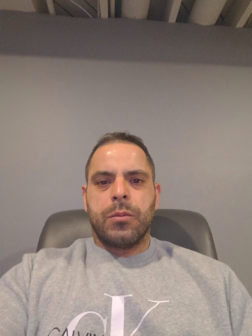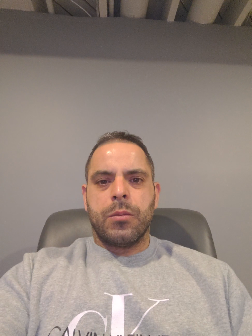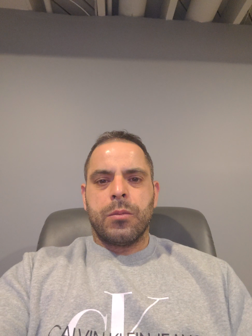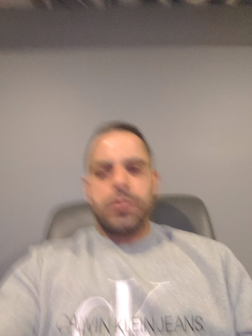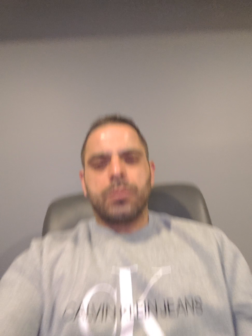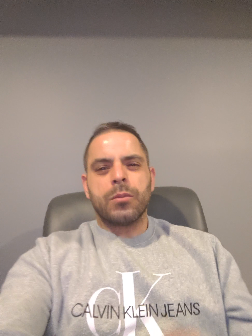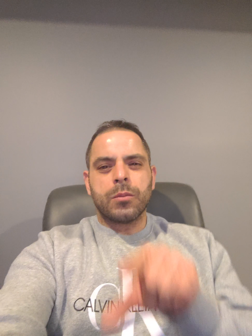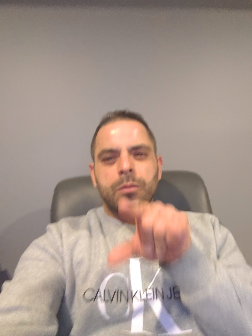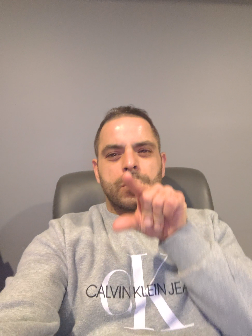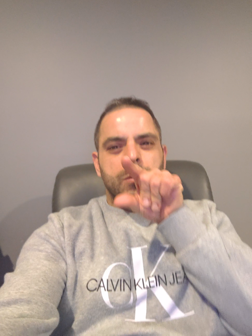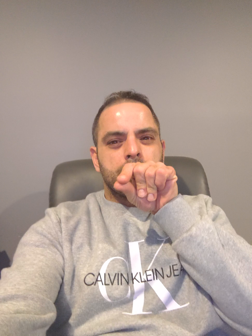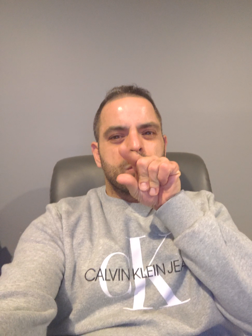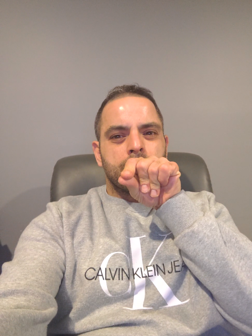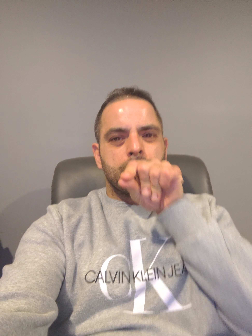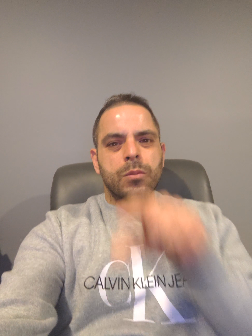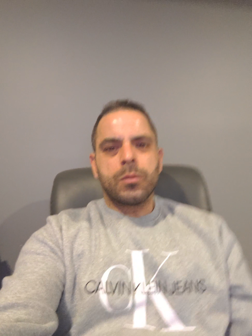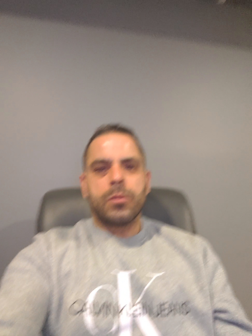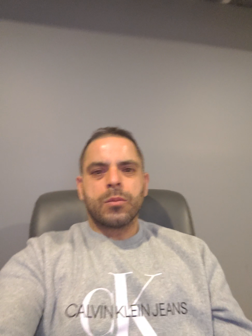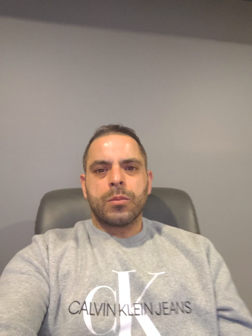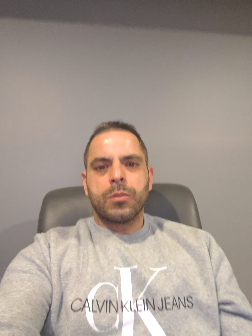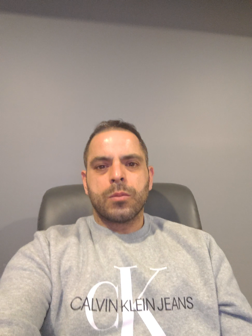bird